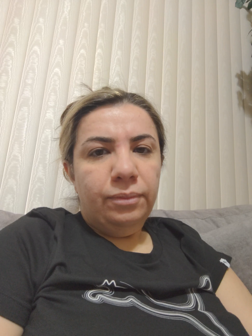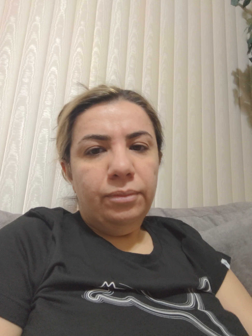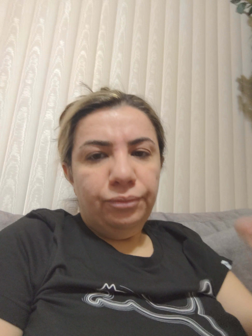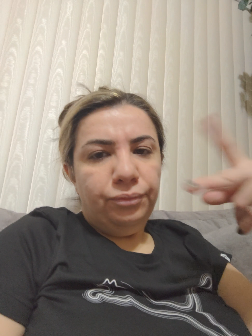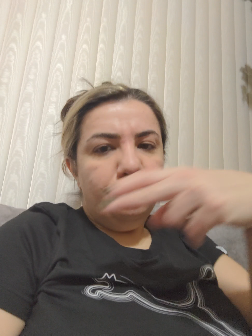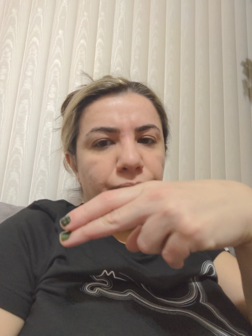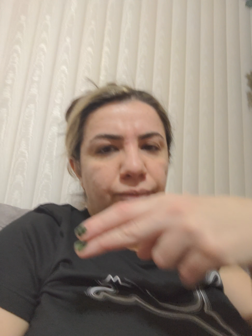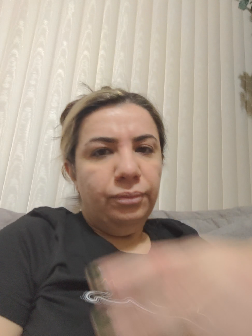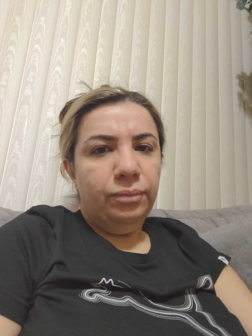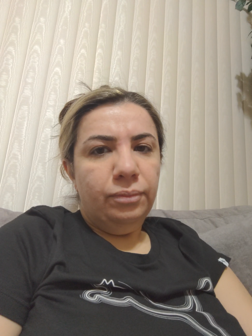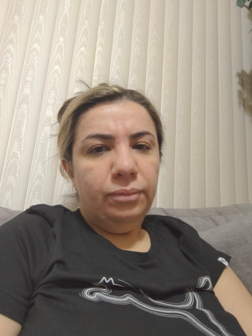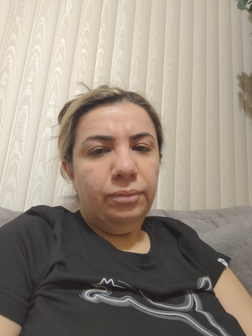cut